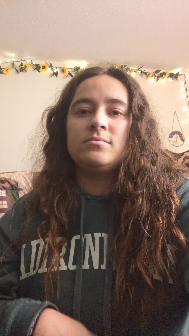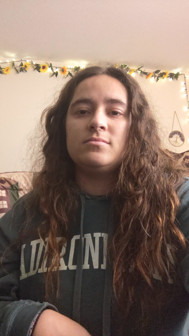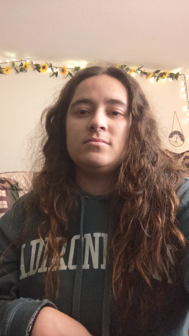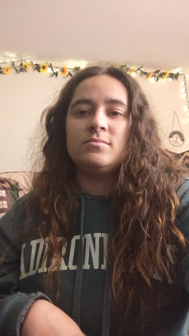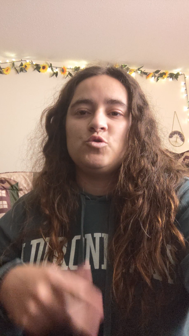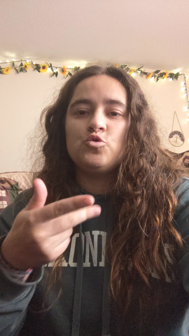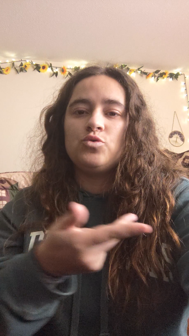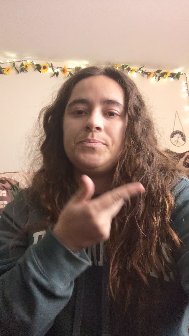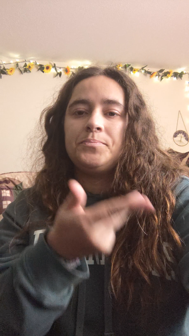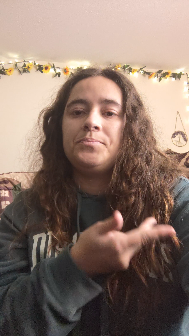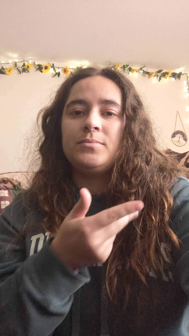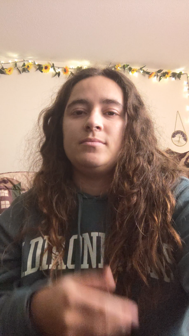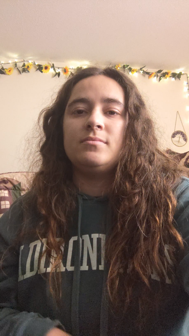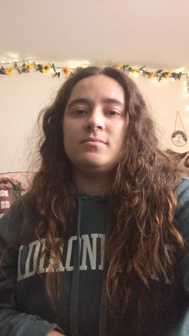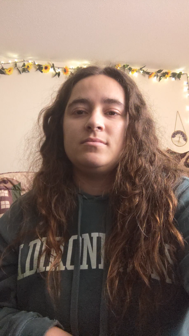sheep